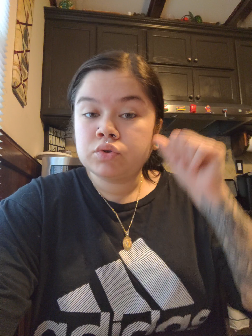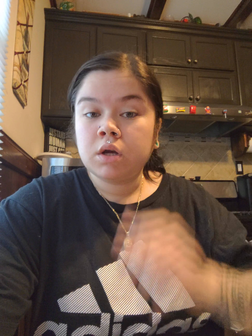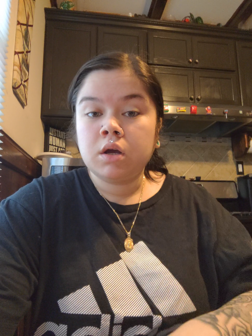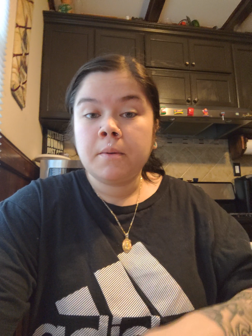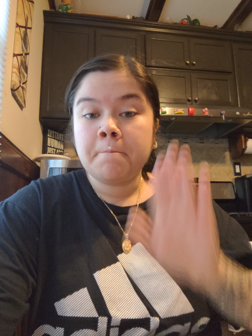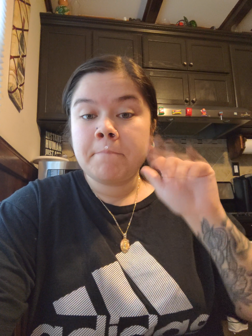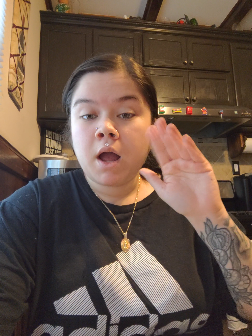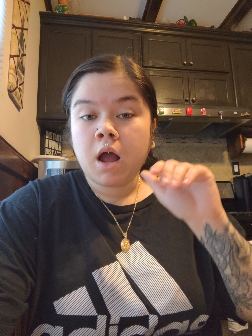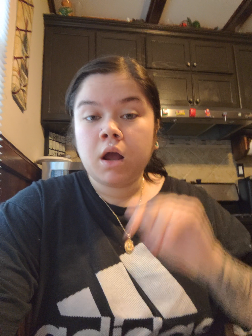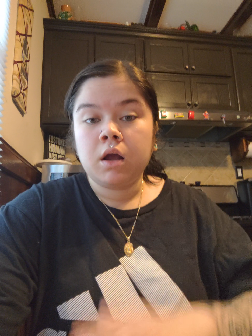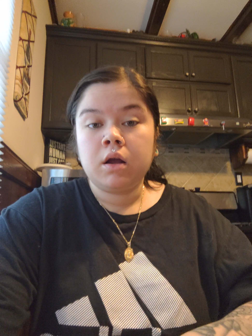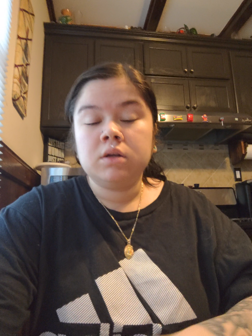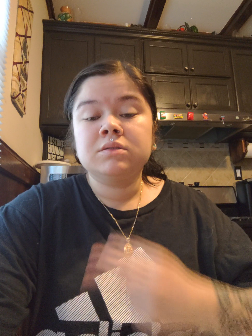bye